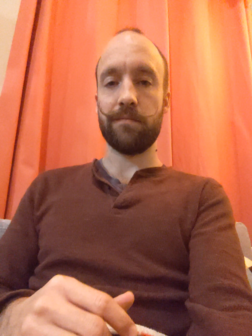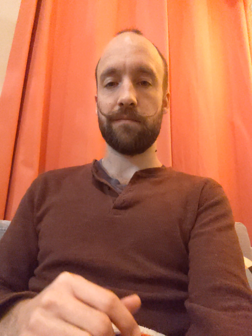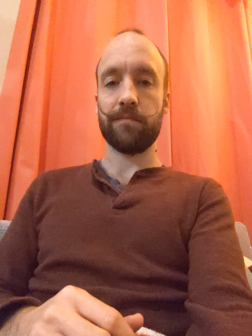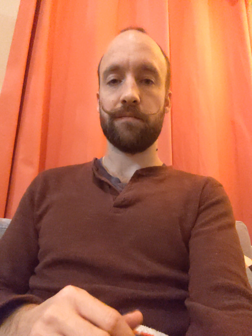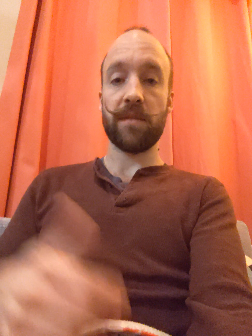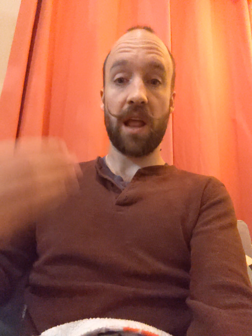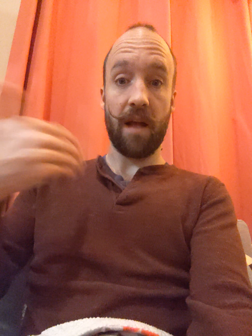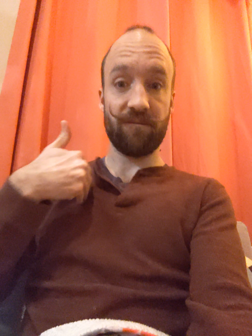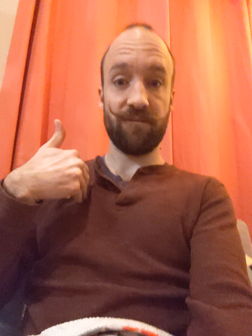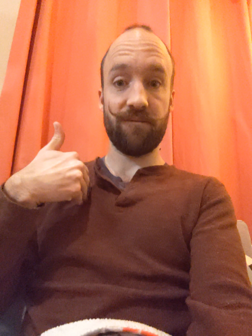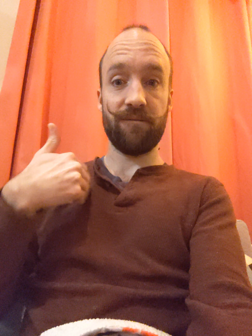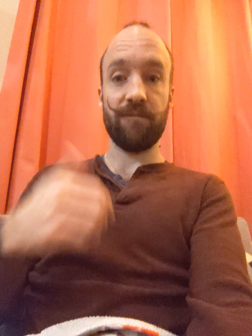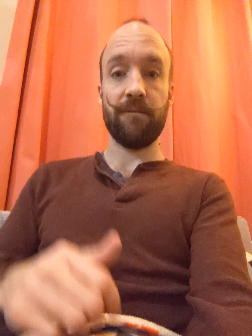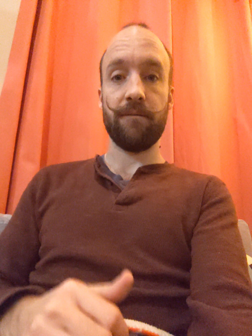have